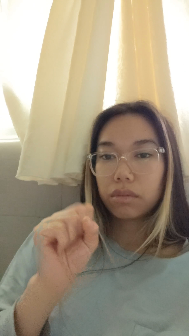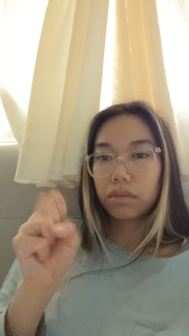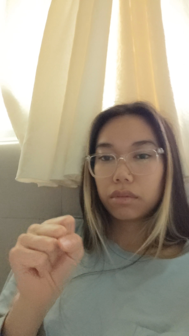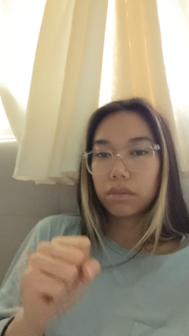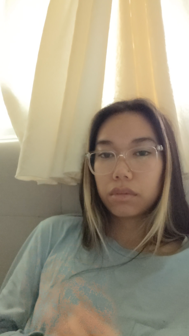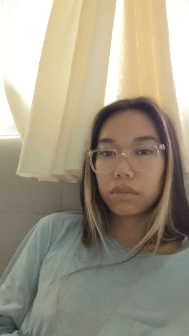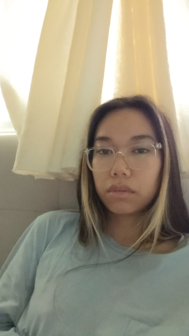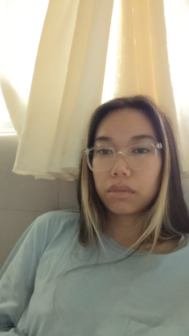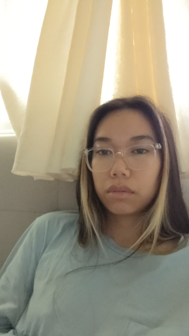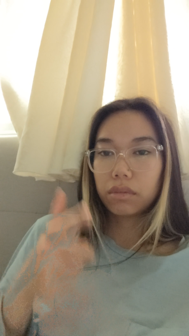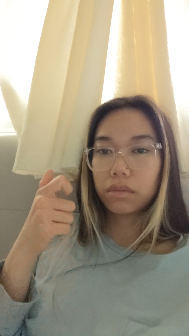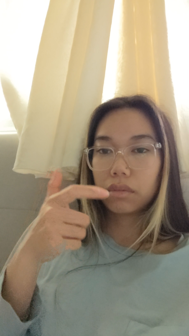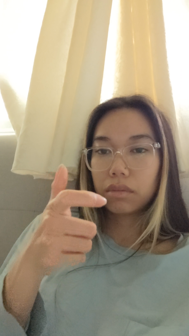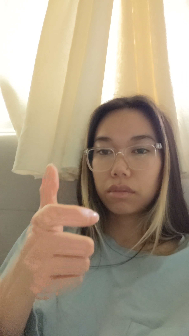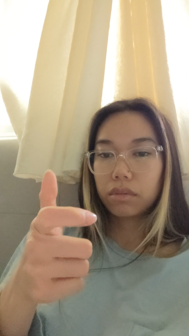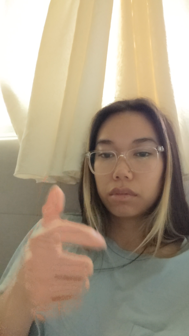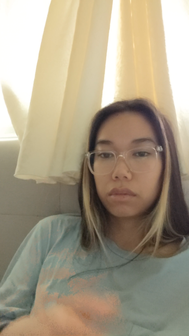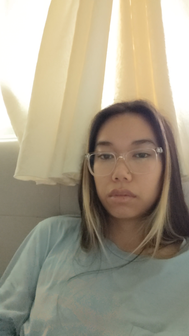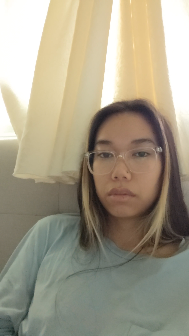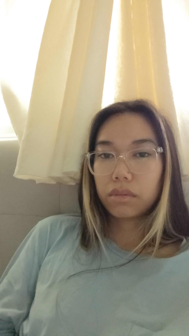run